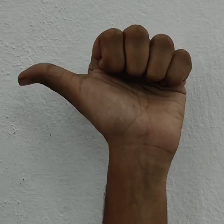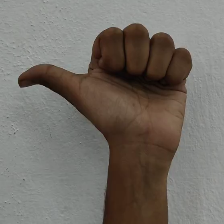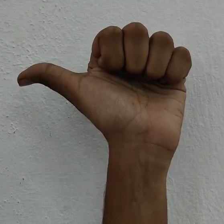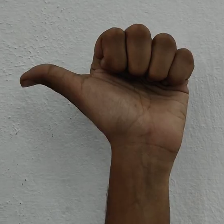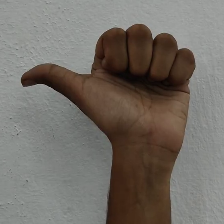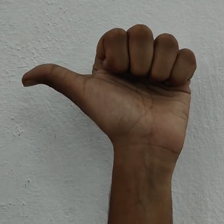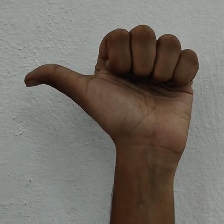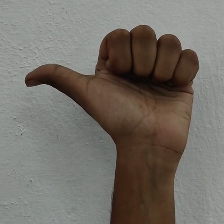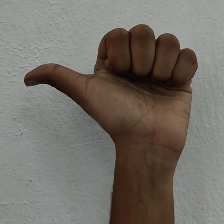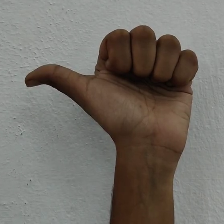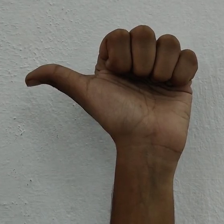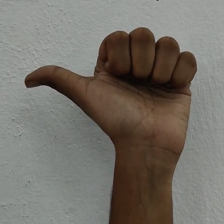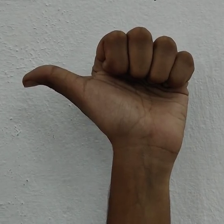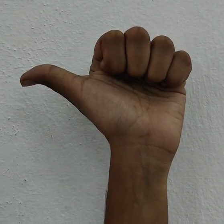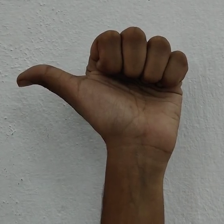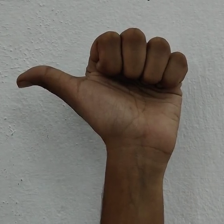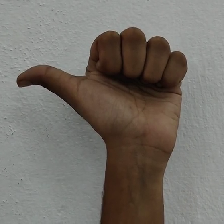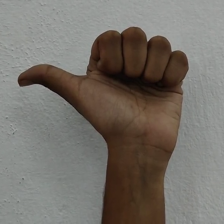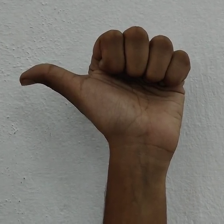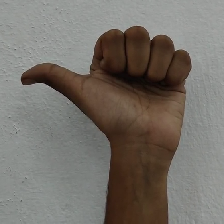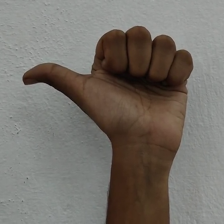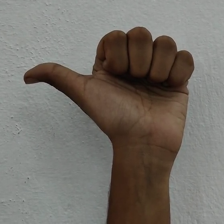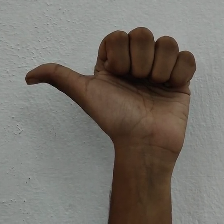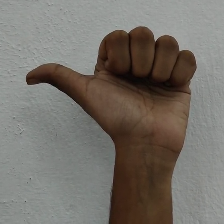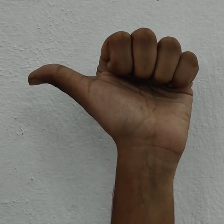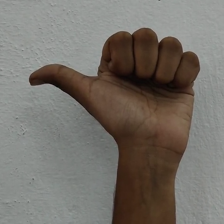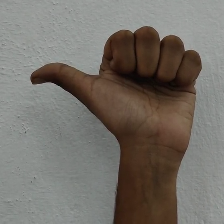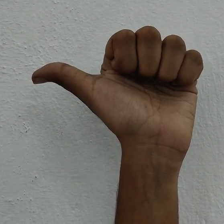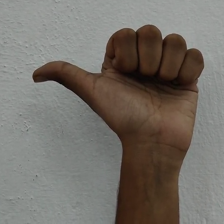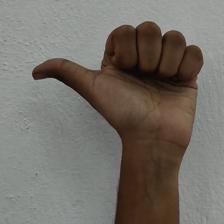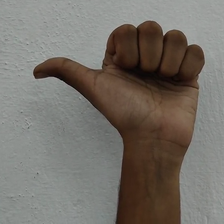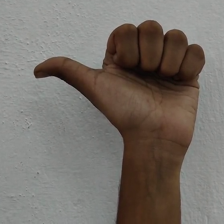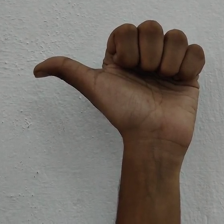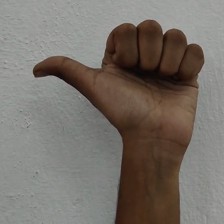എ